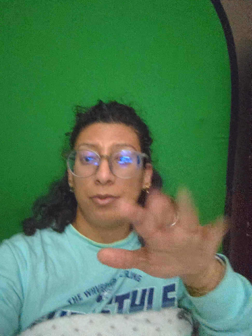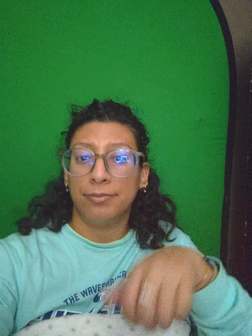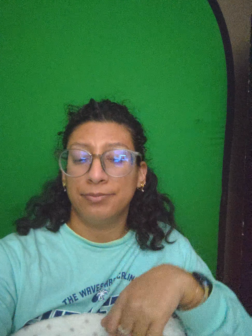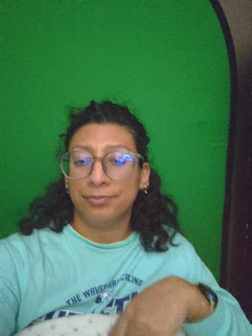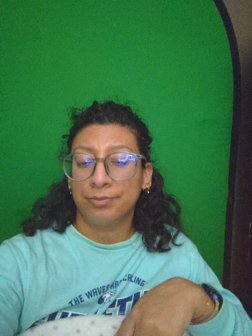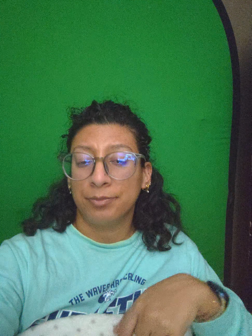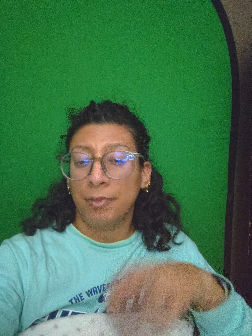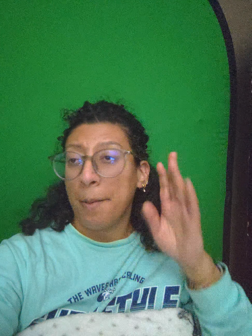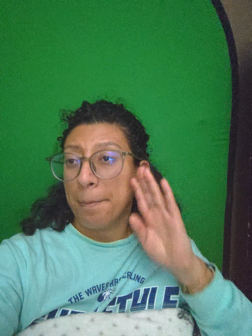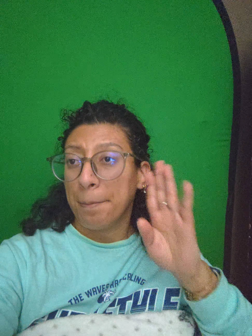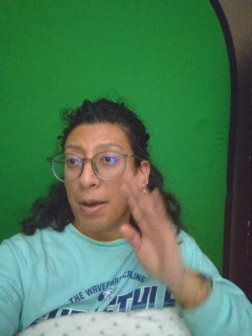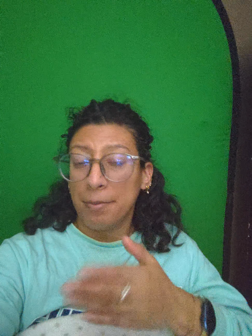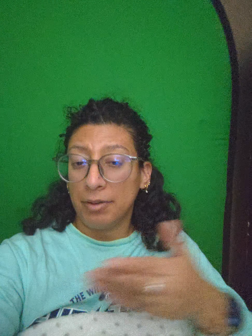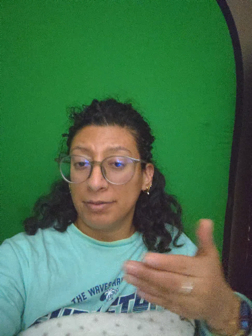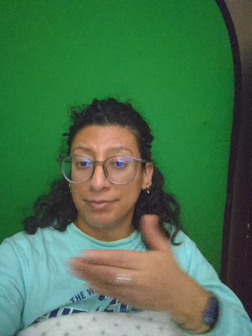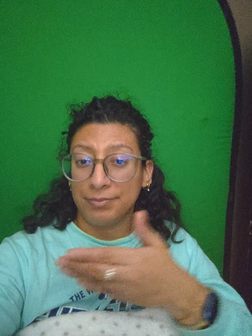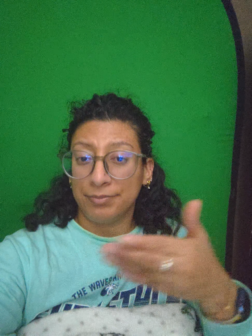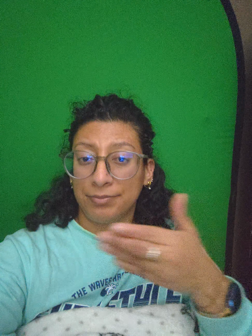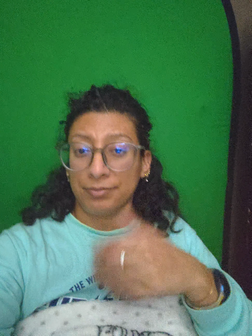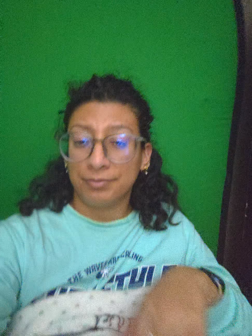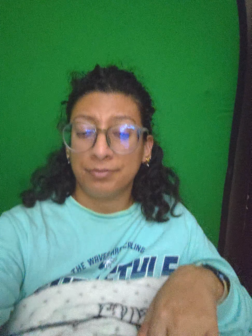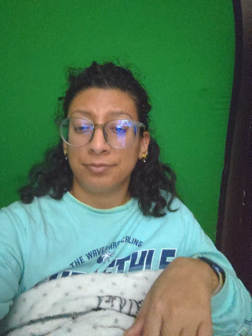puppy